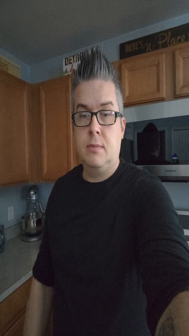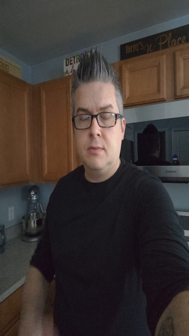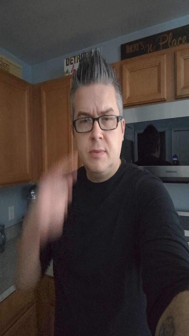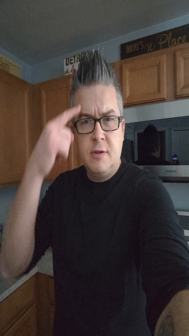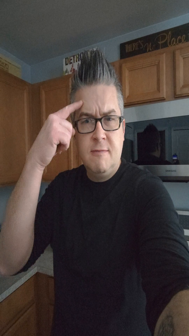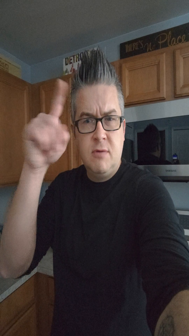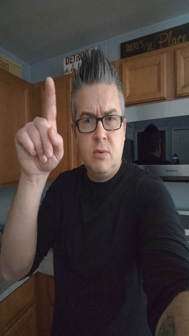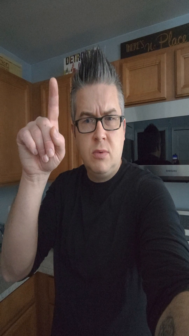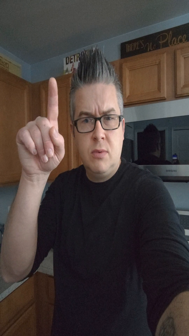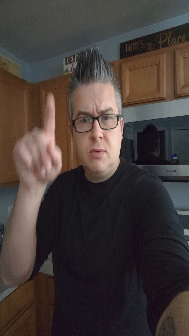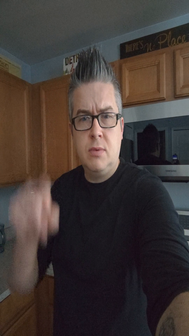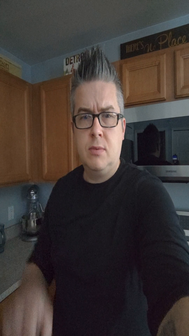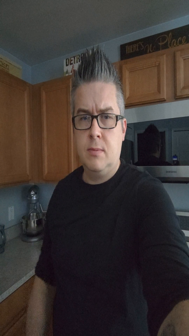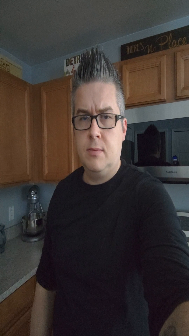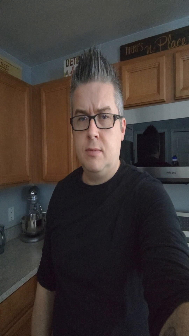for